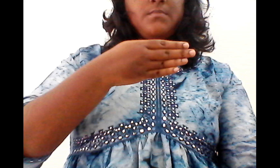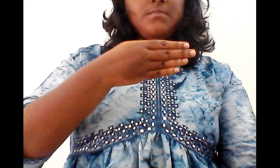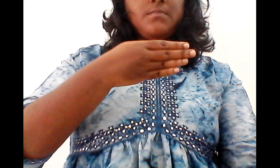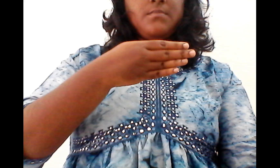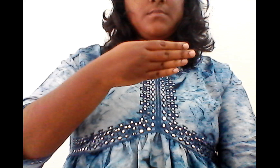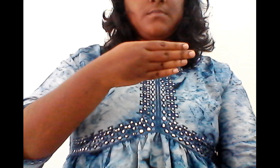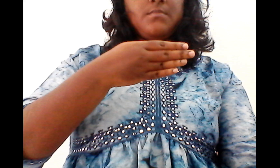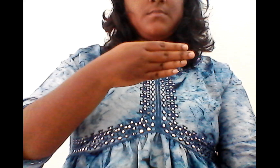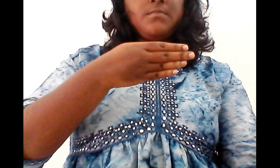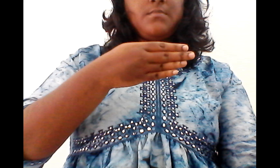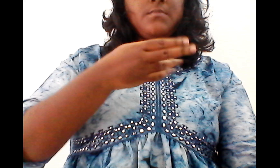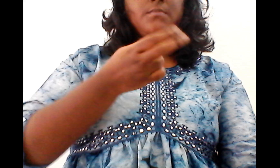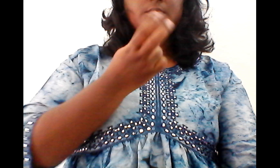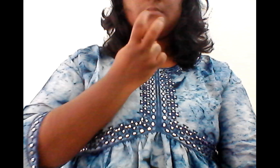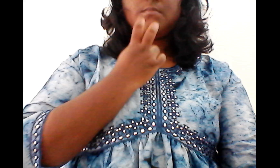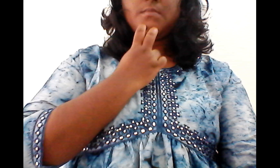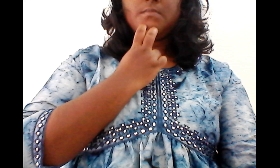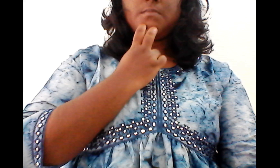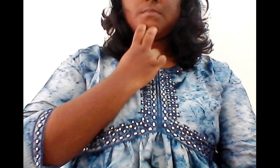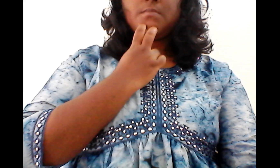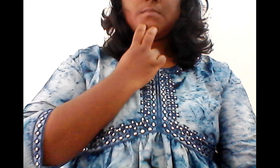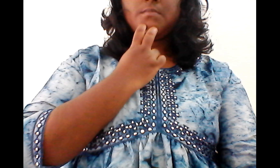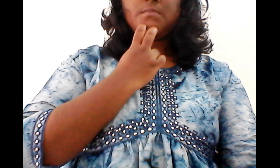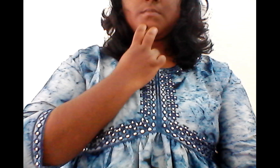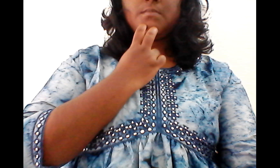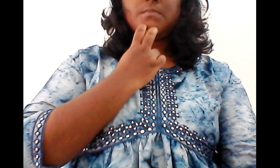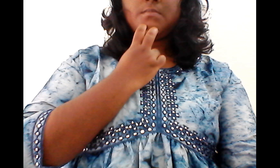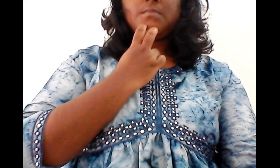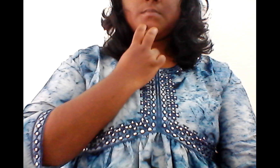അഃ